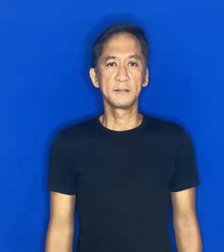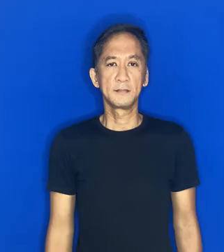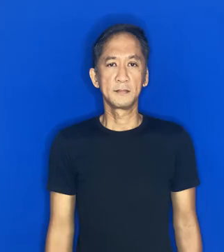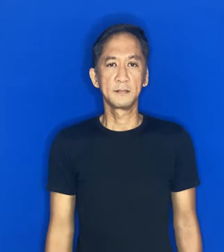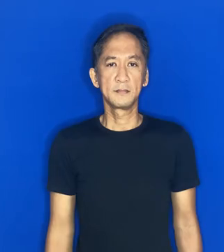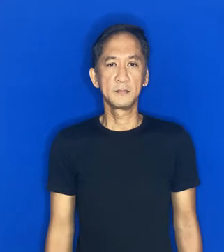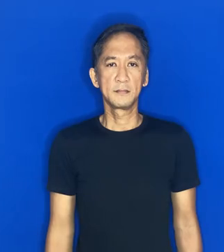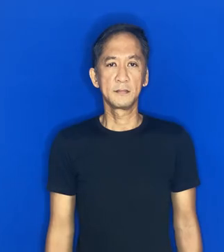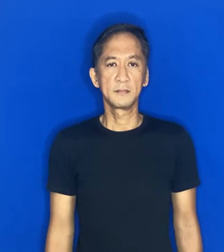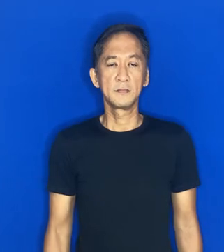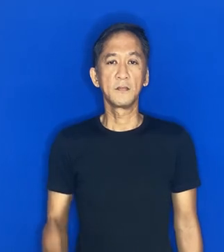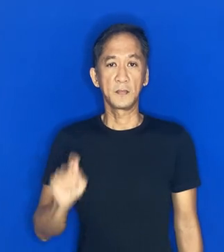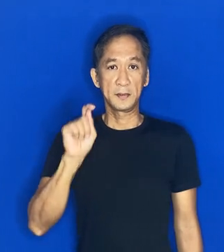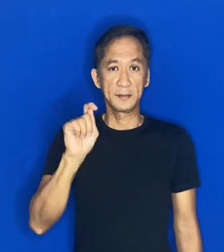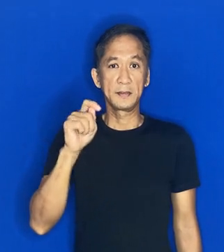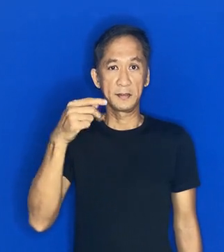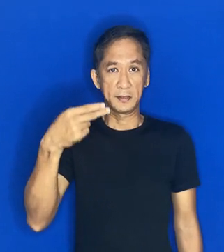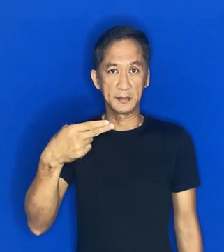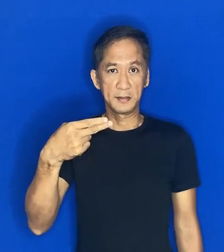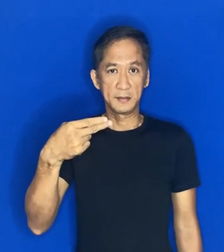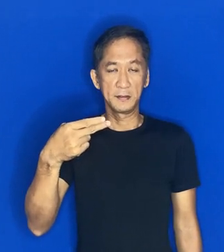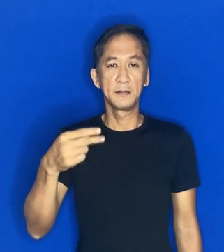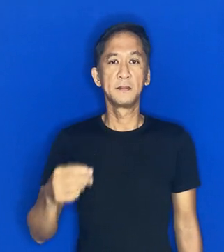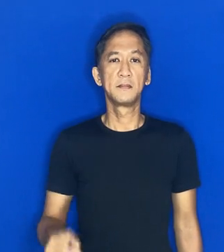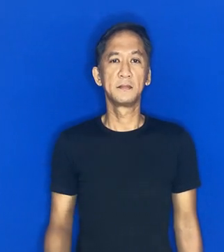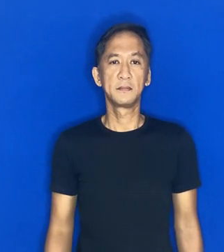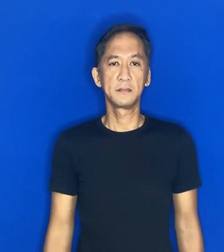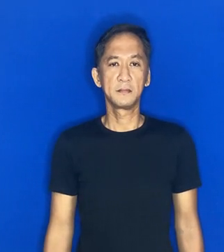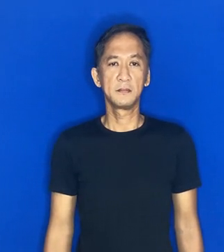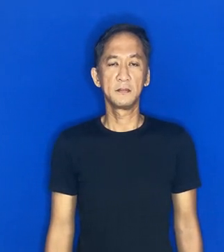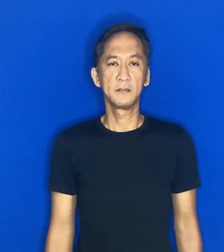thursday